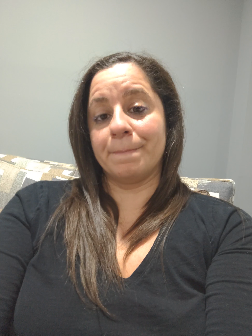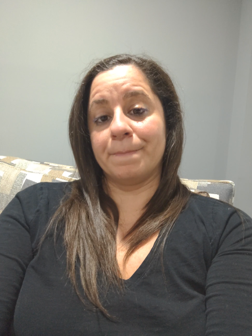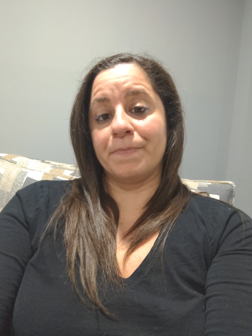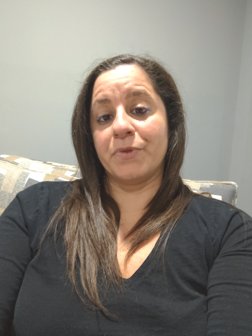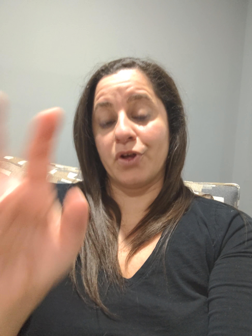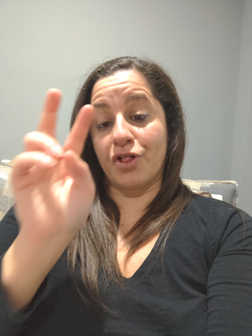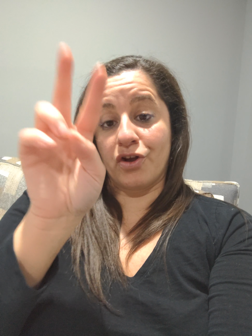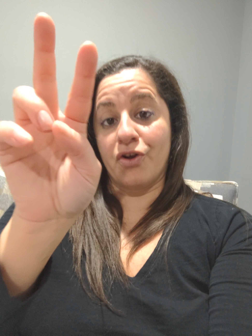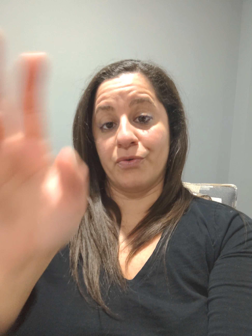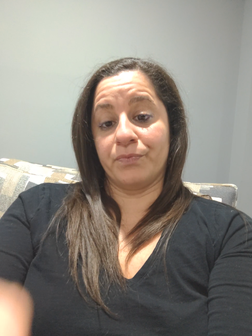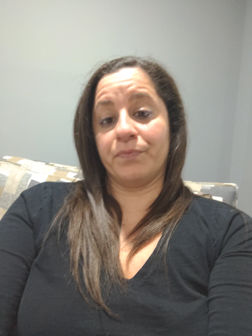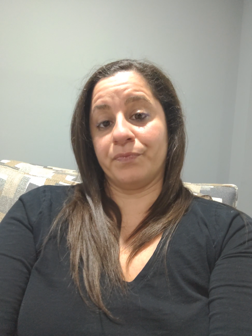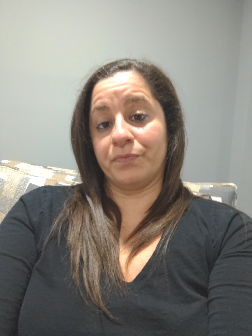look